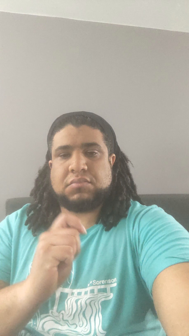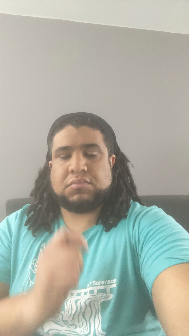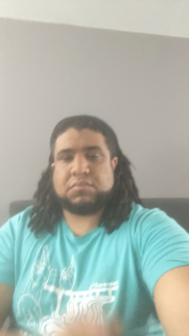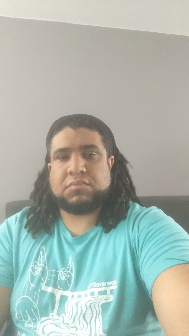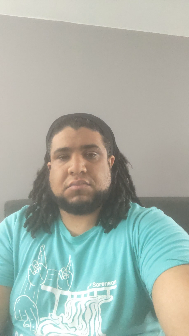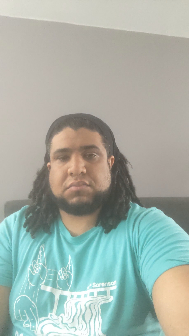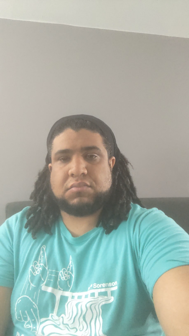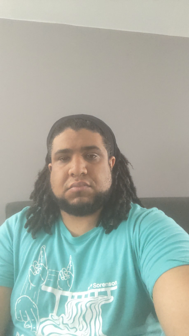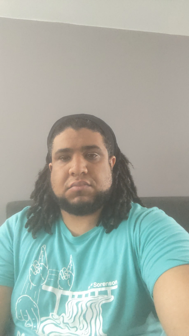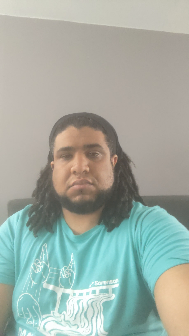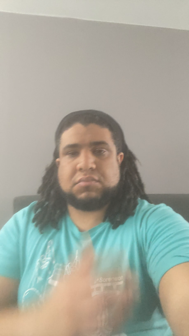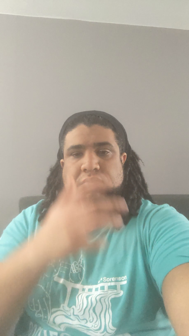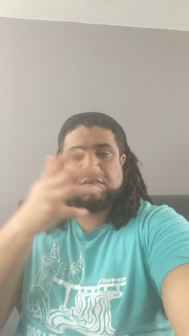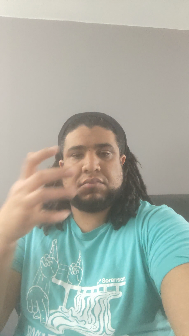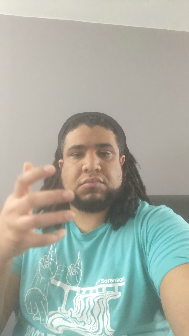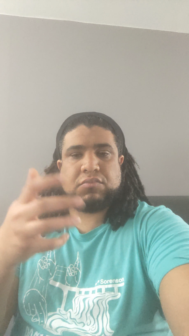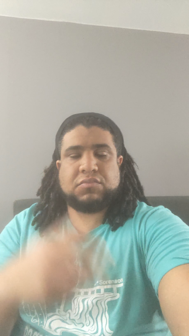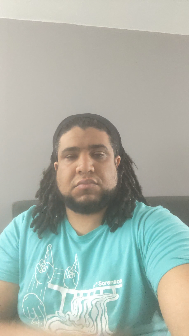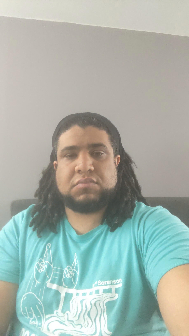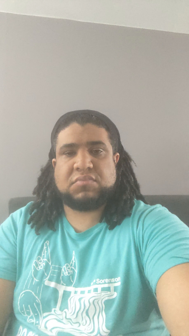much